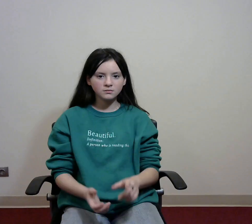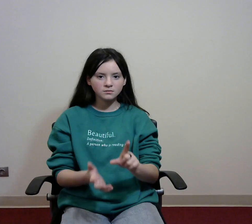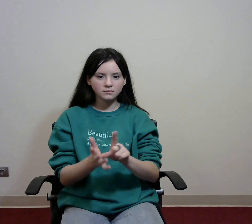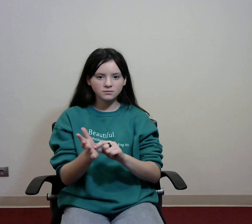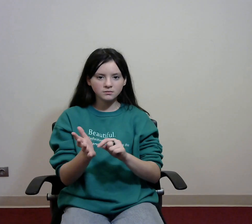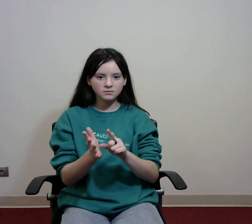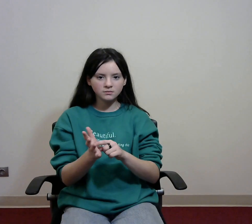pensiya